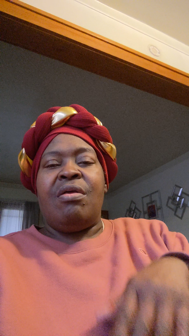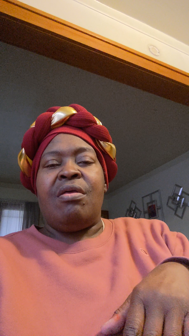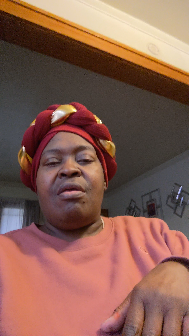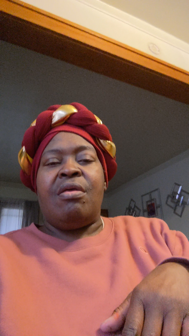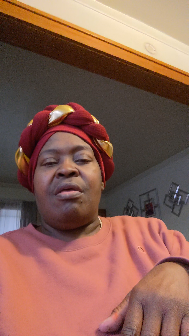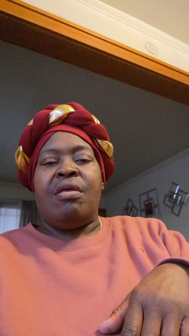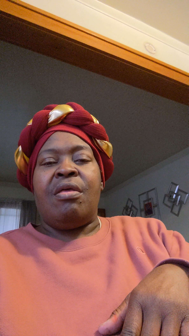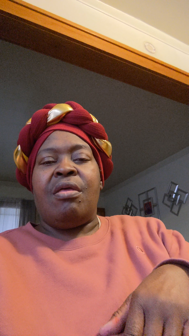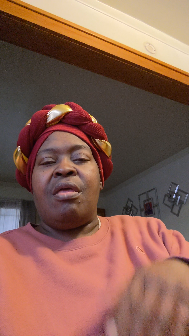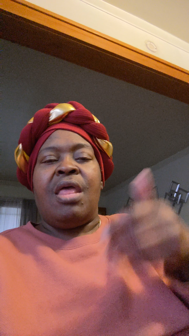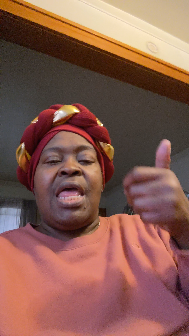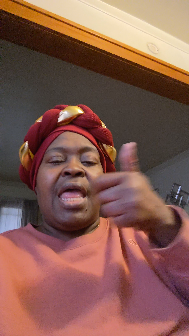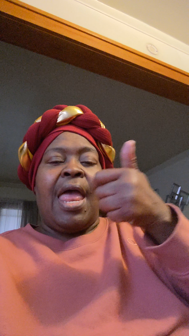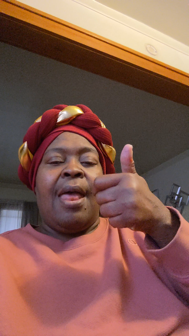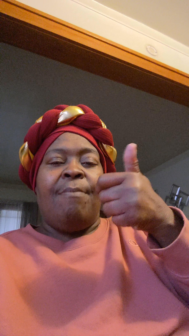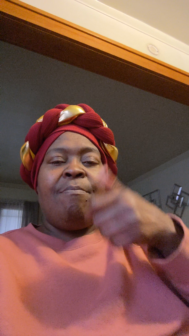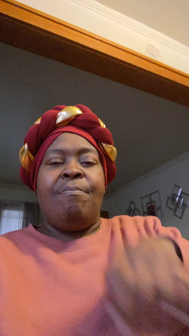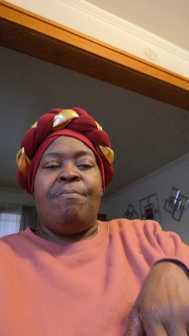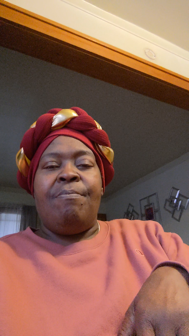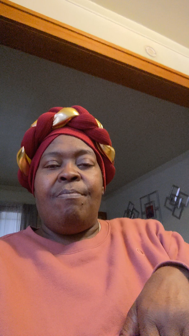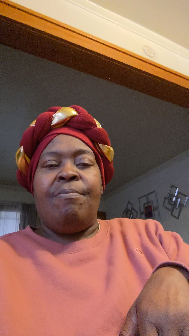game